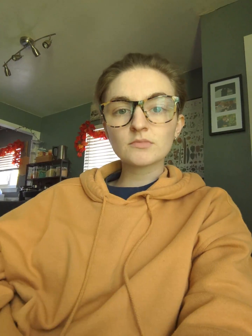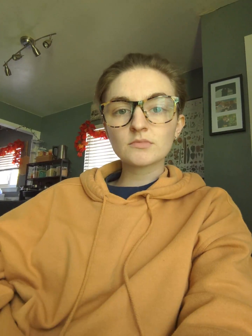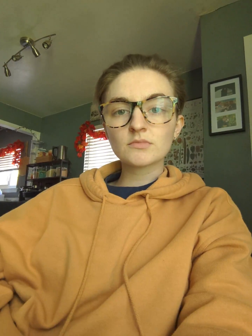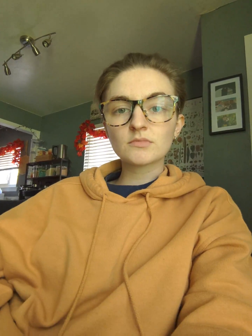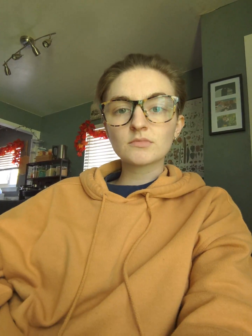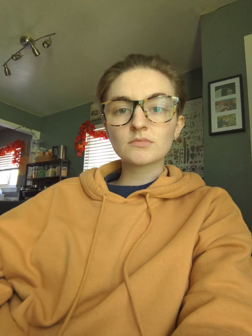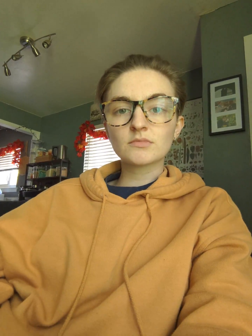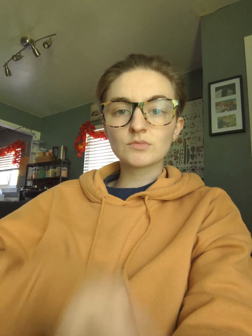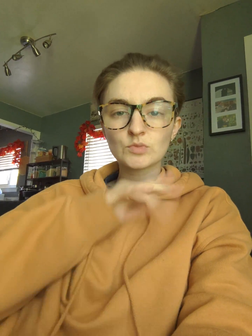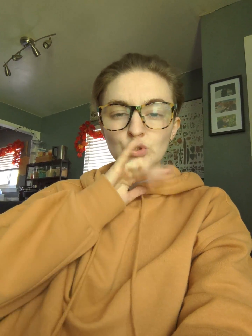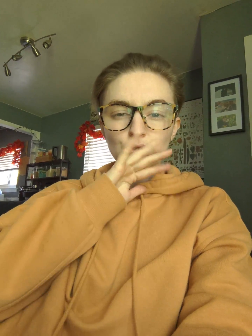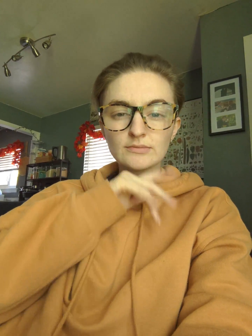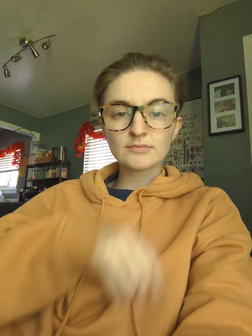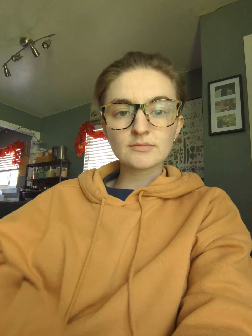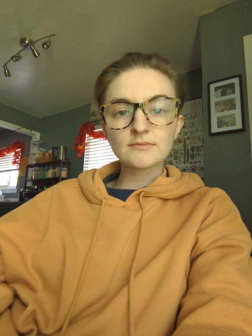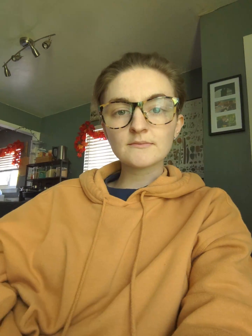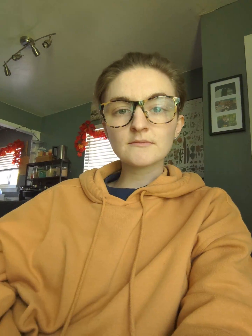naughty